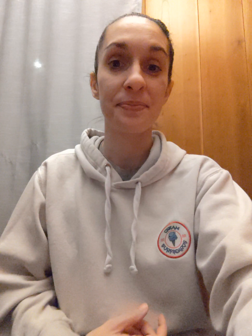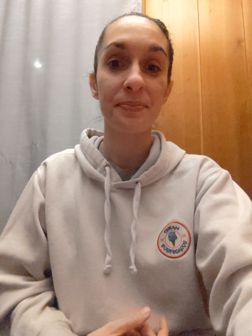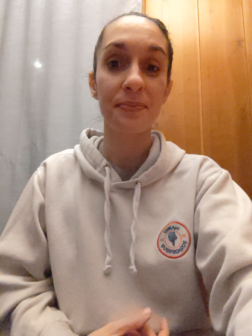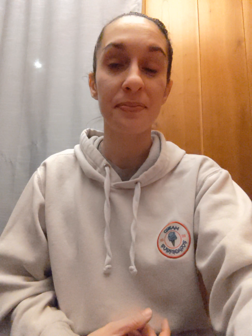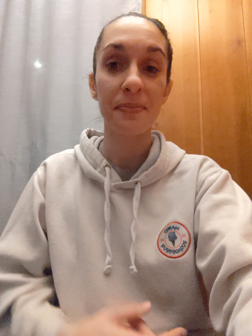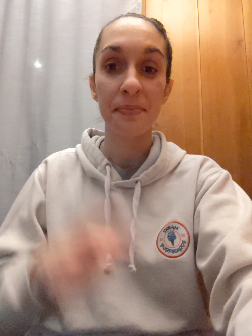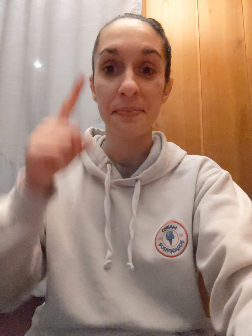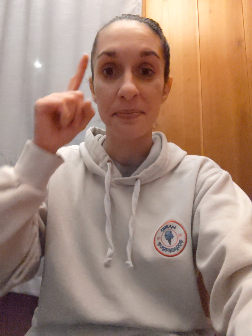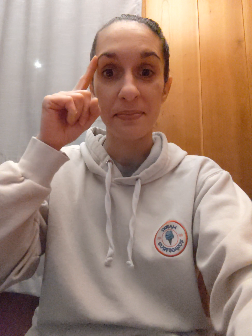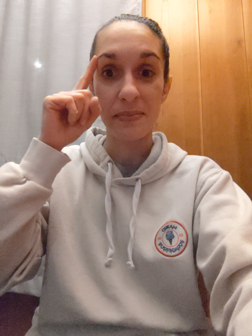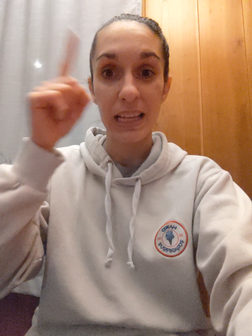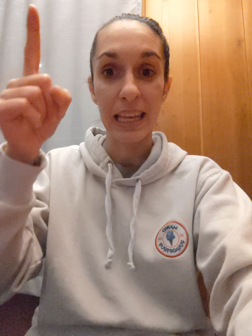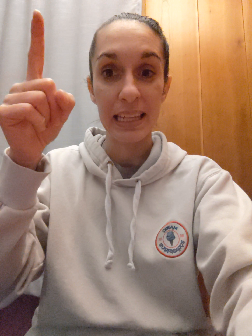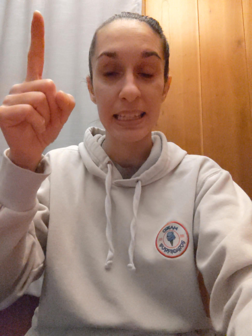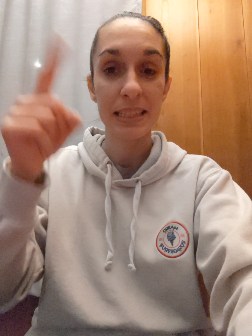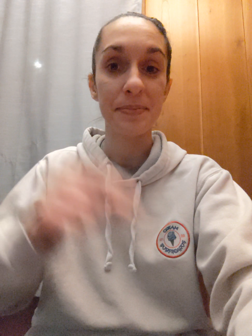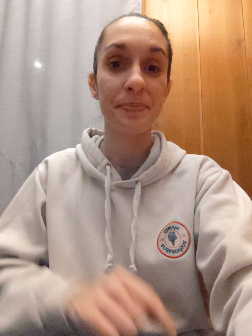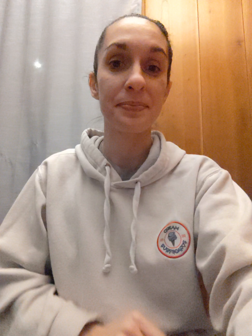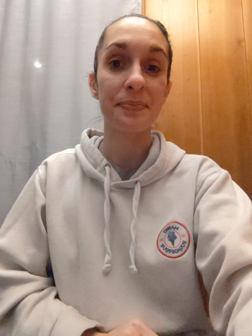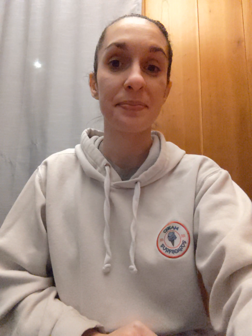penny